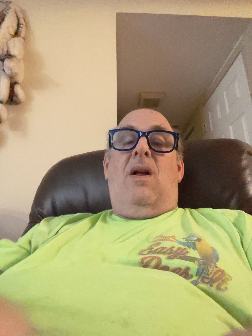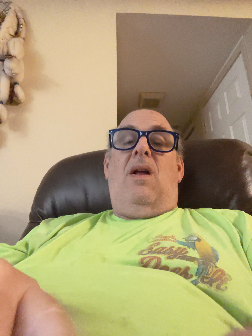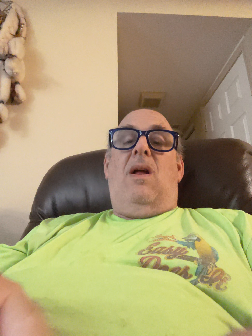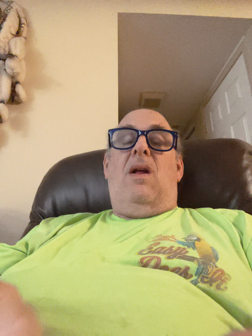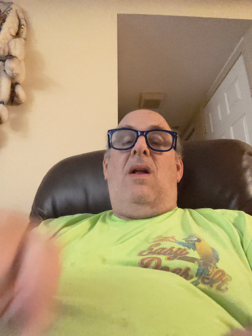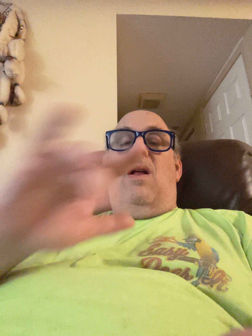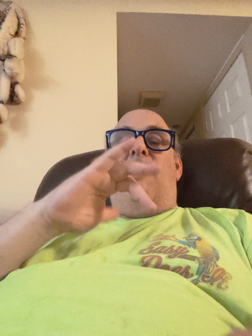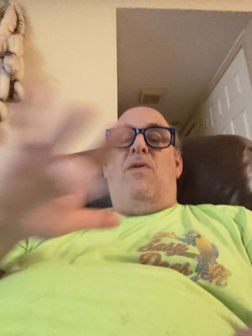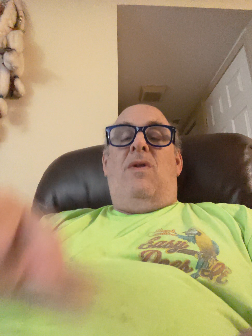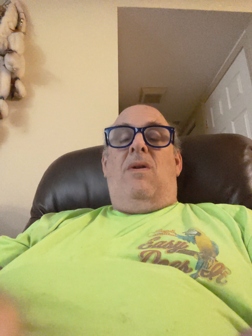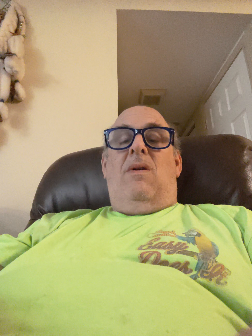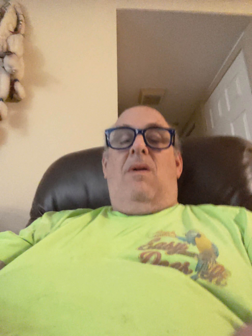empty